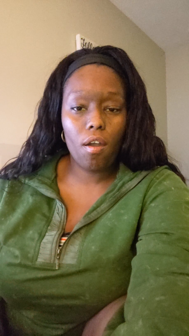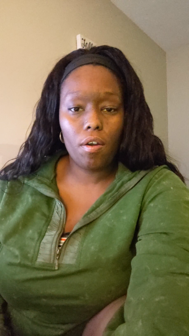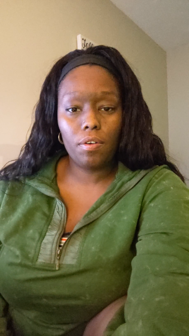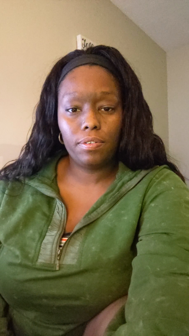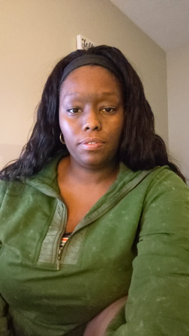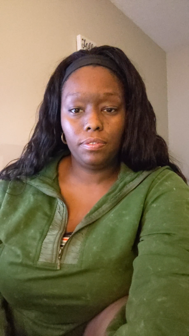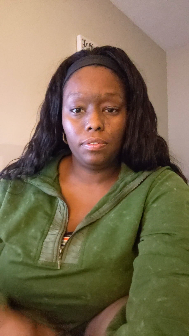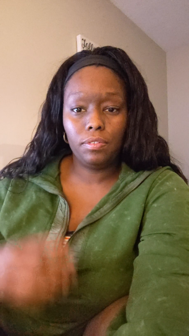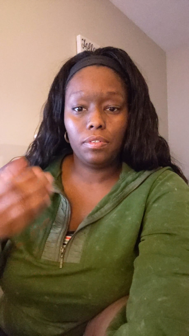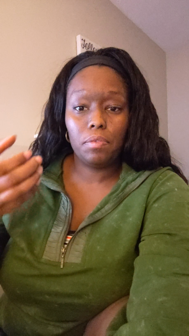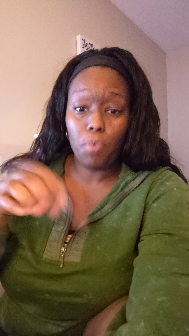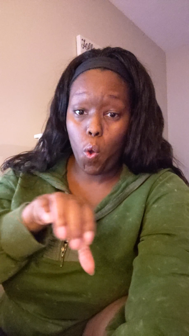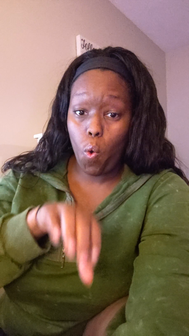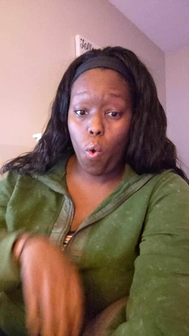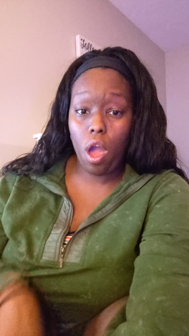pour